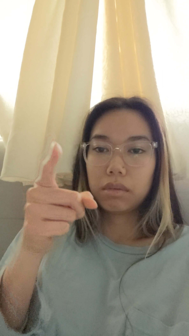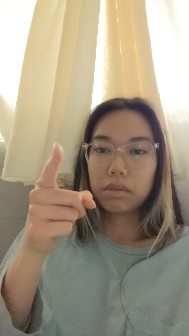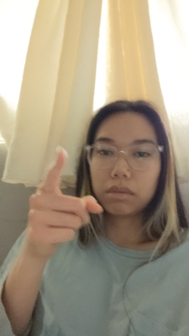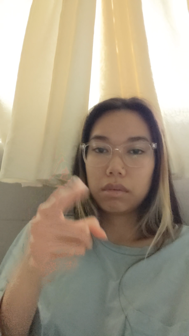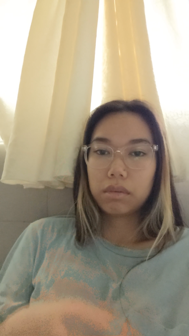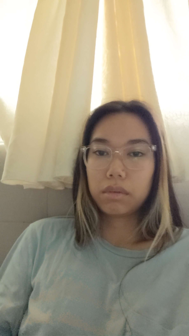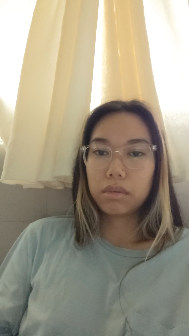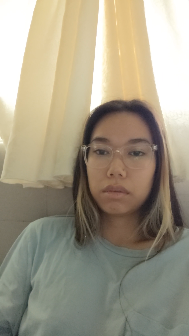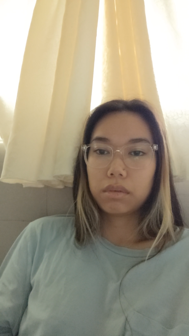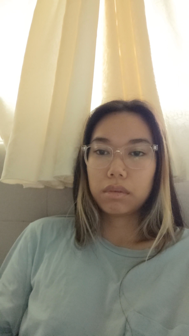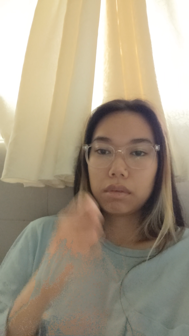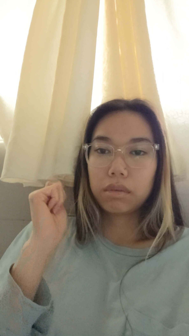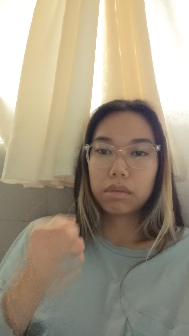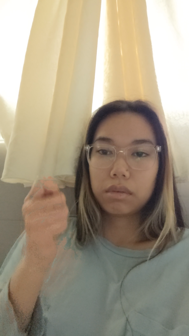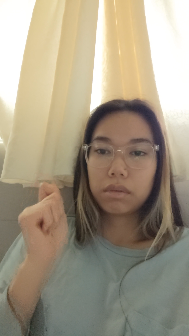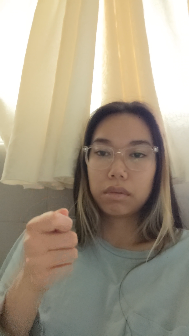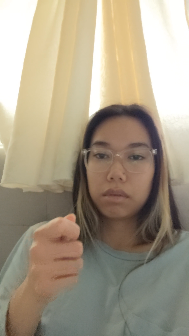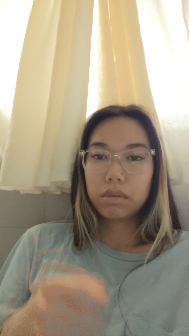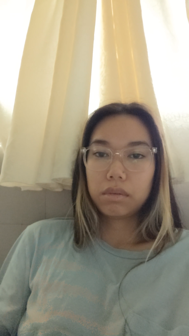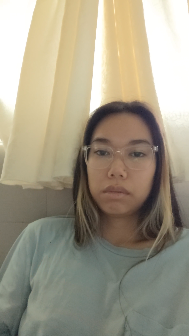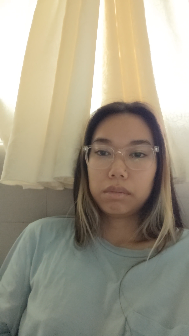hammer